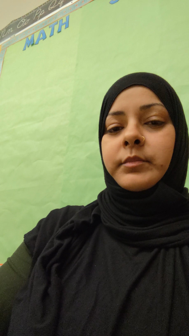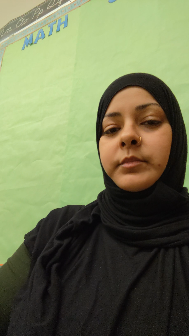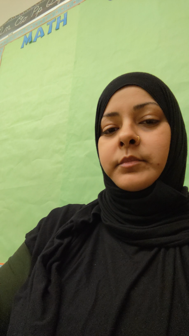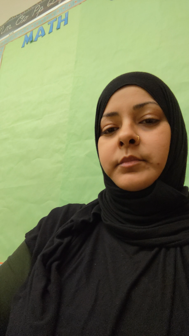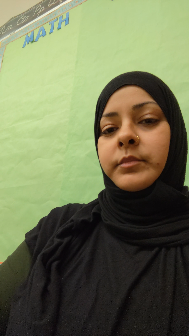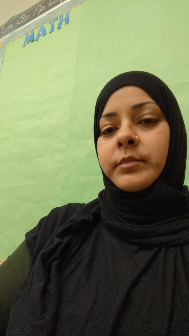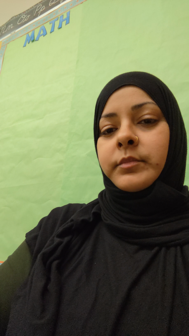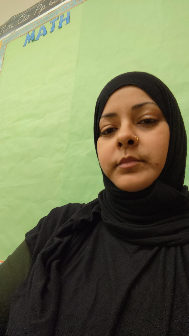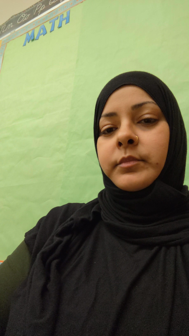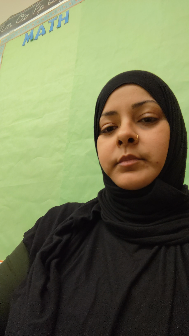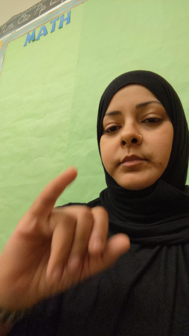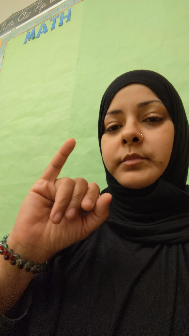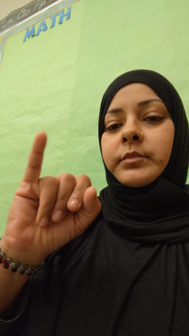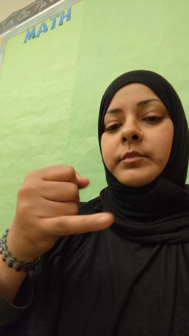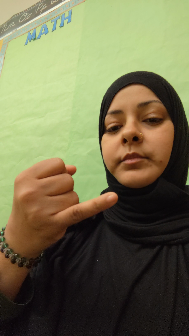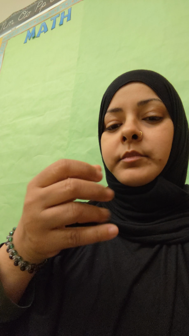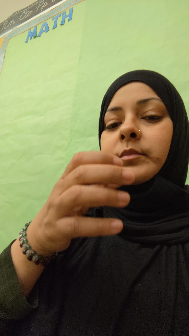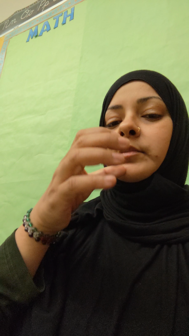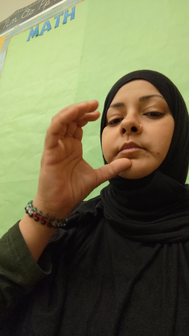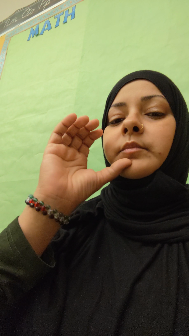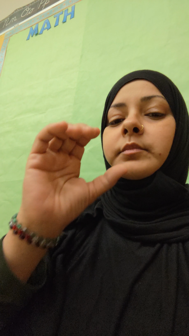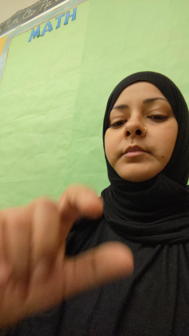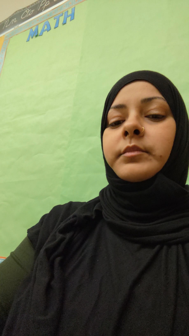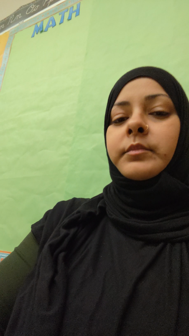juice